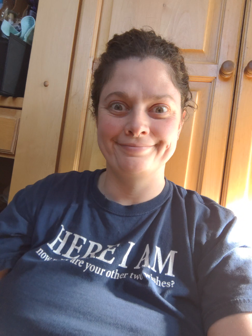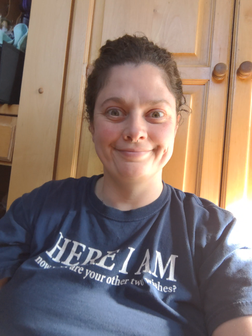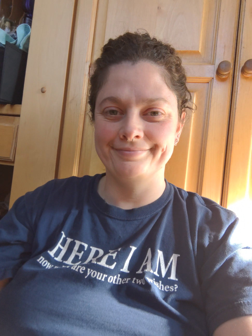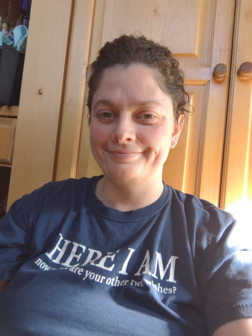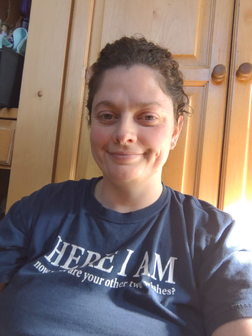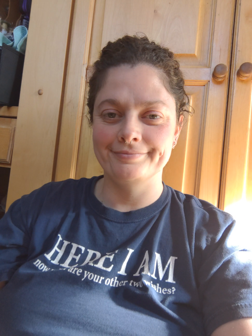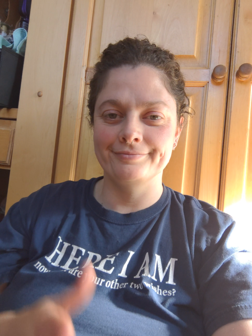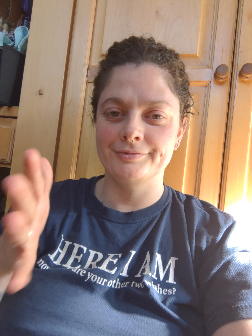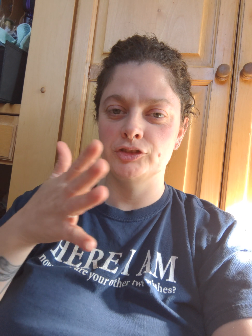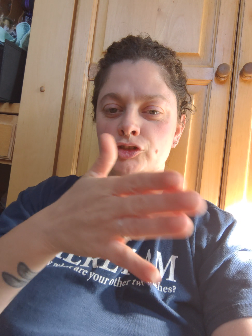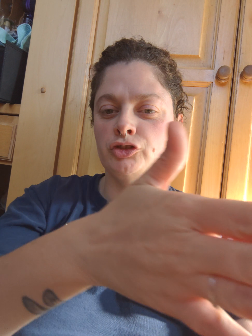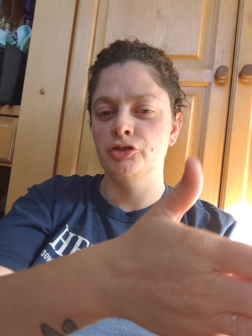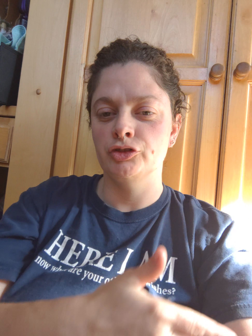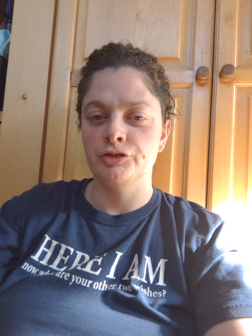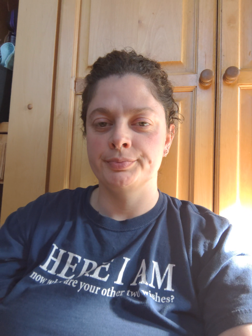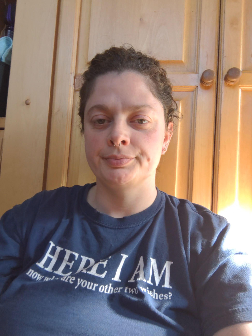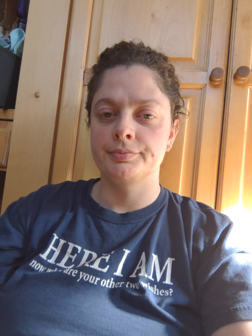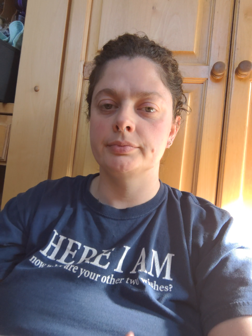fish